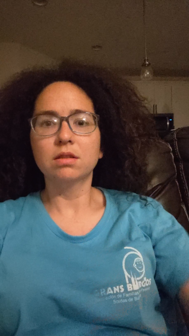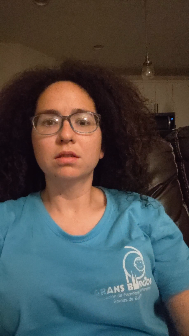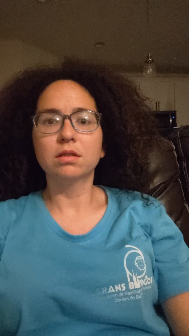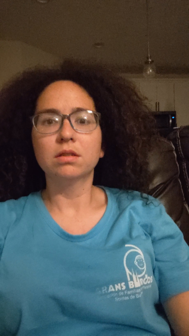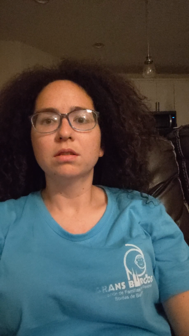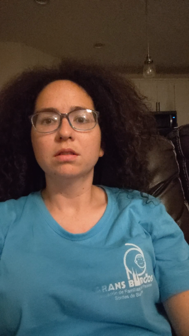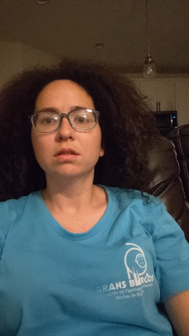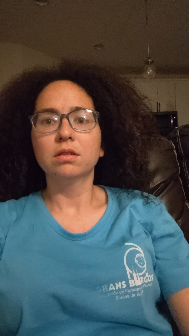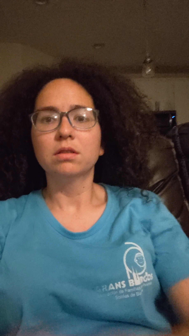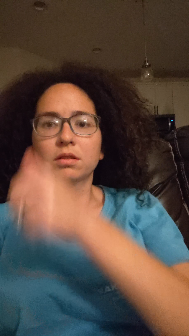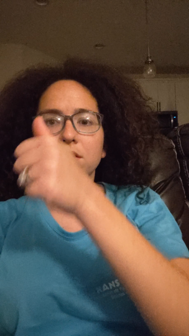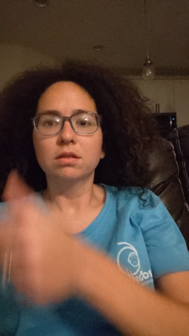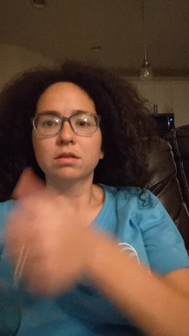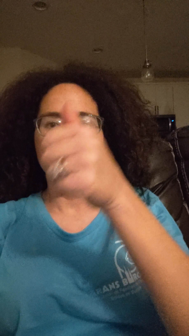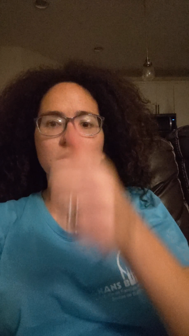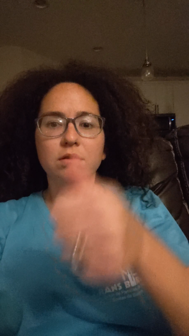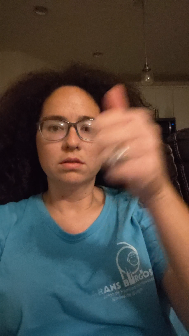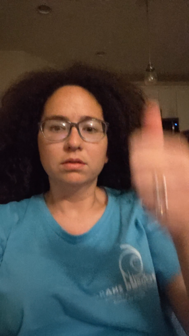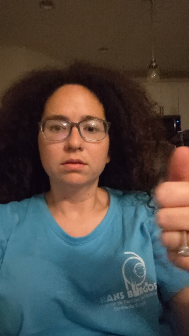each